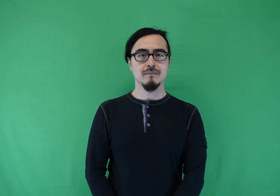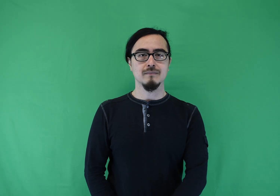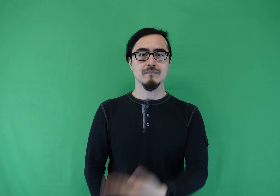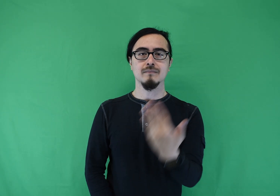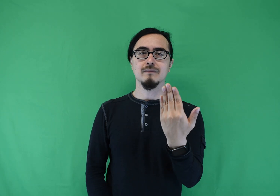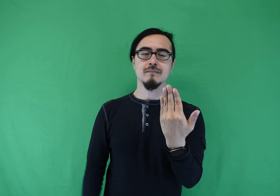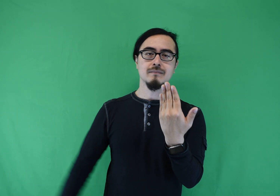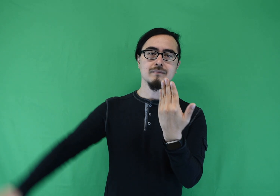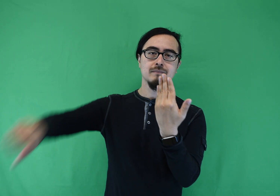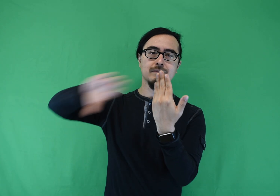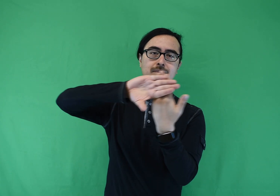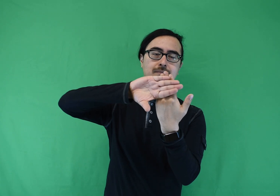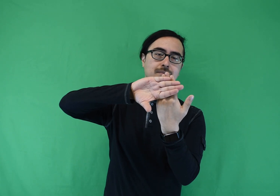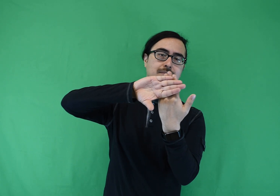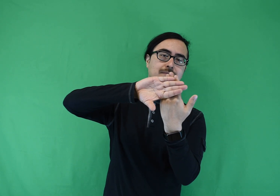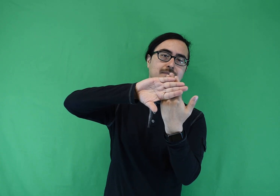dañar